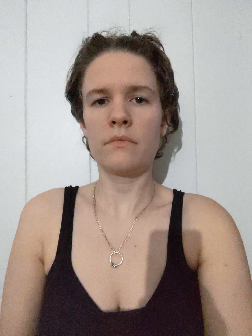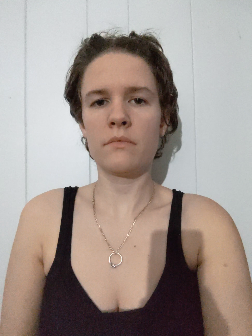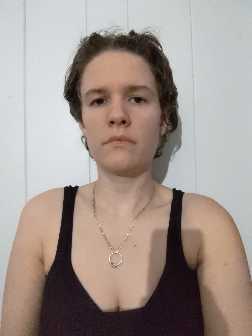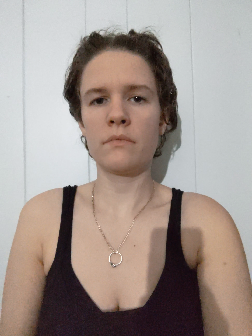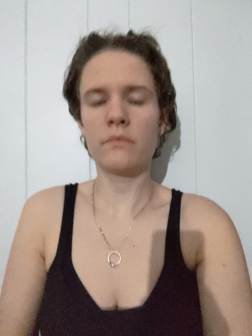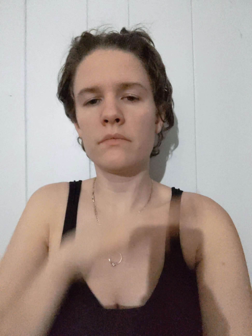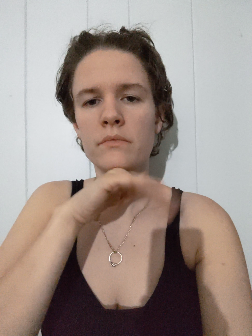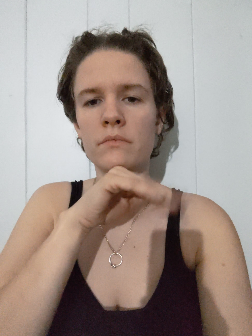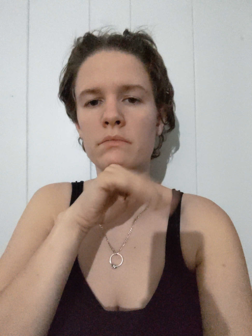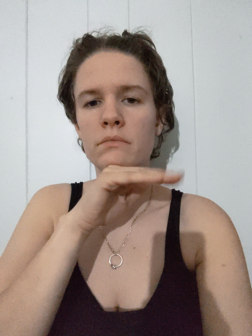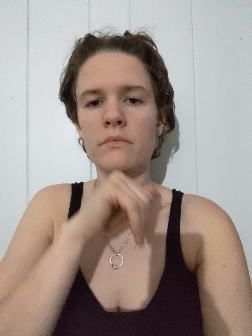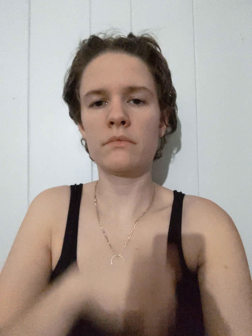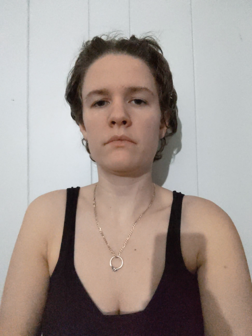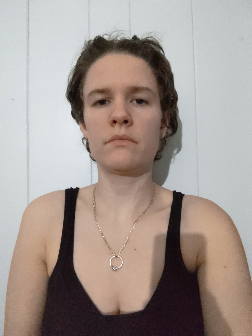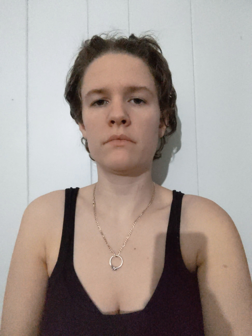pig